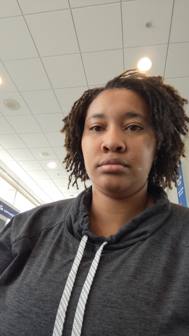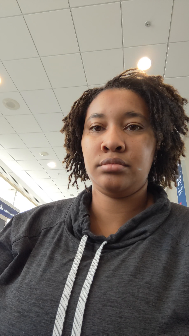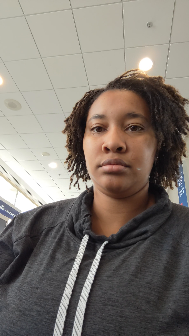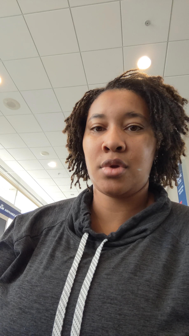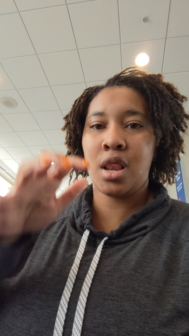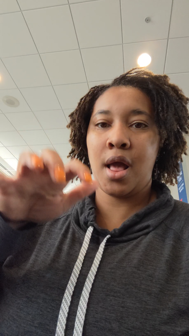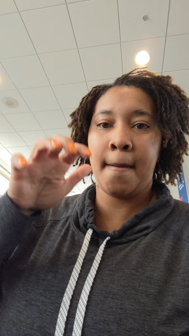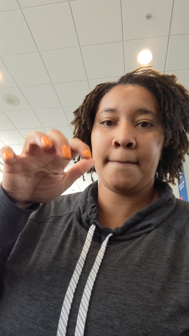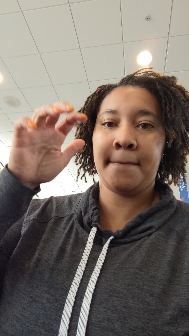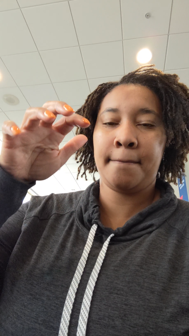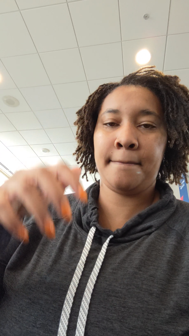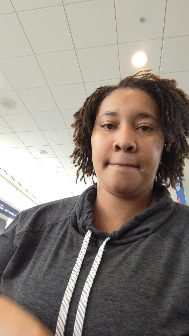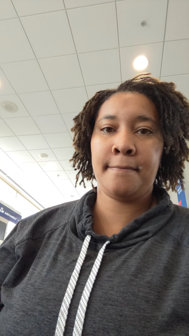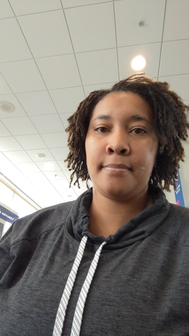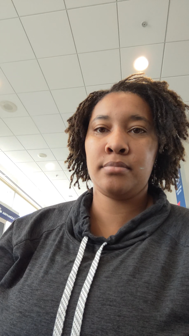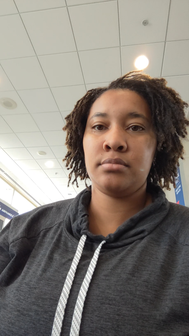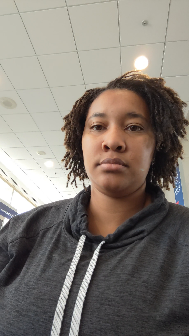climb